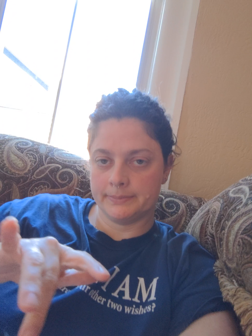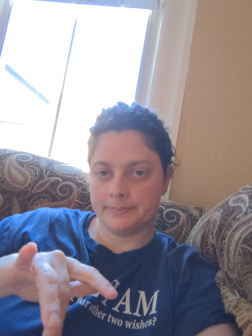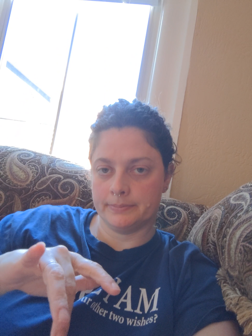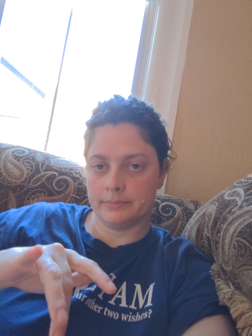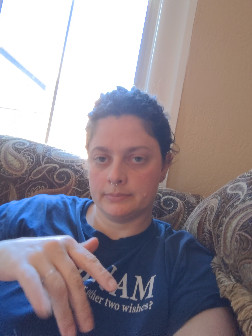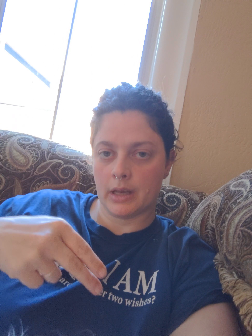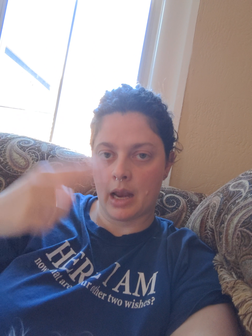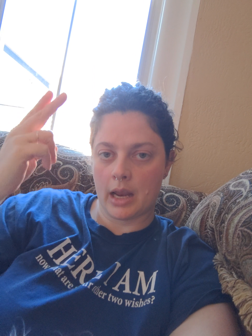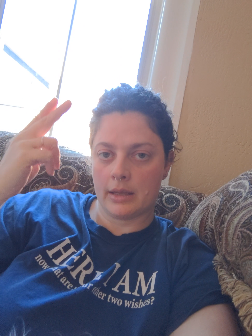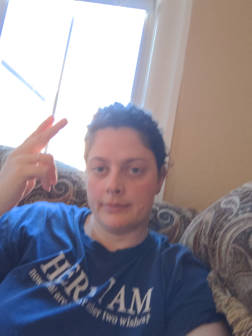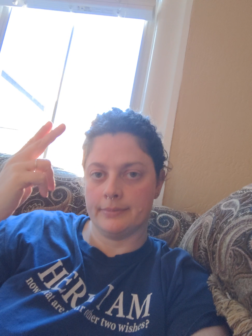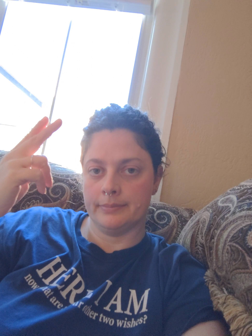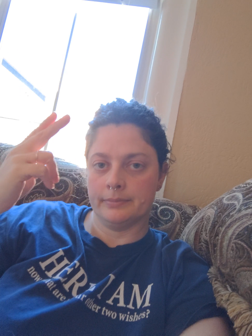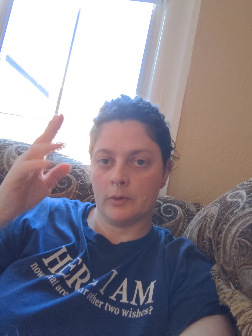high